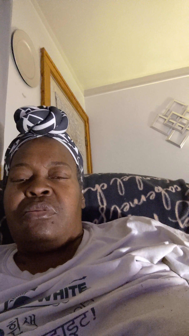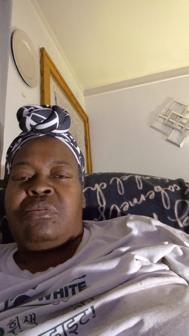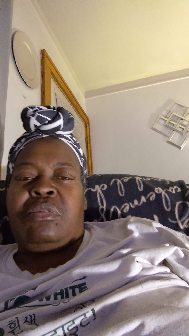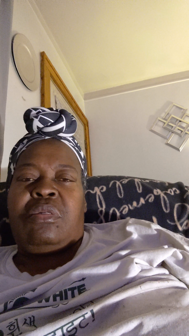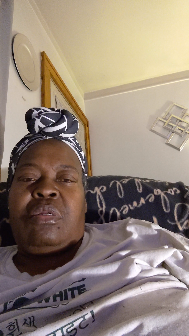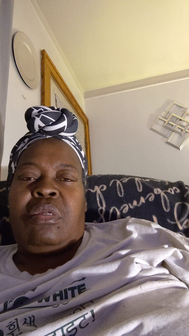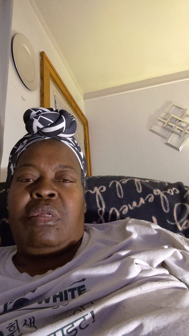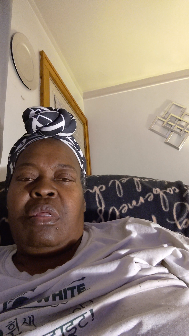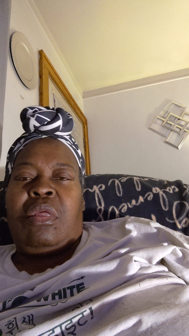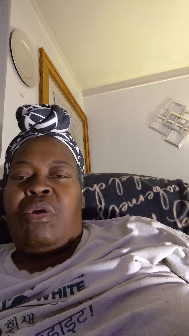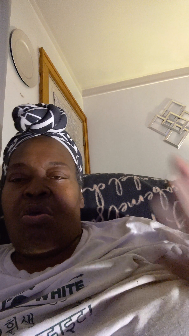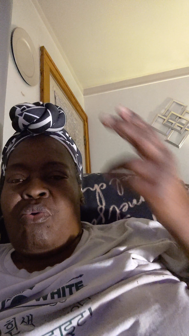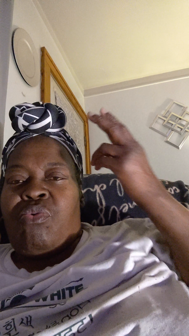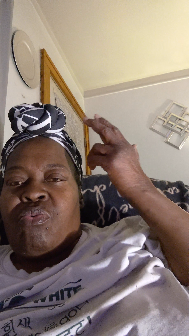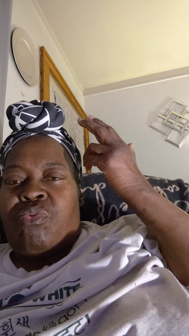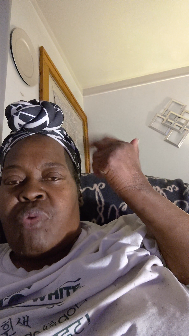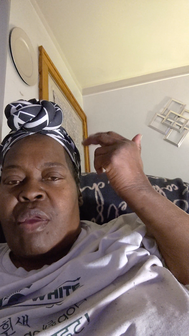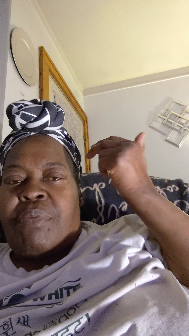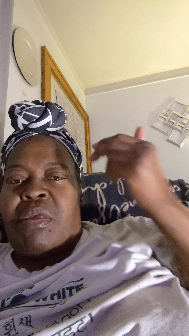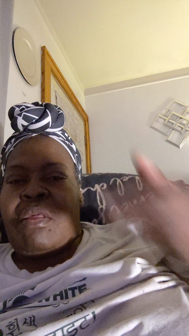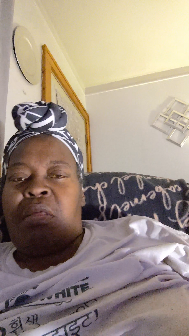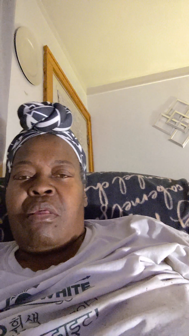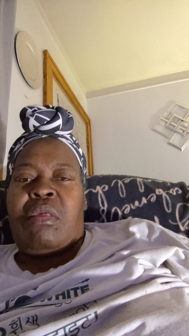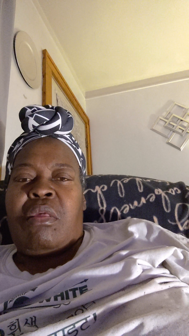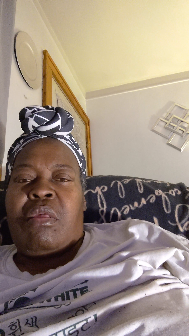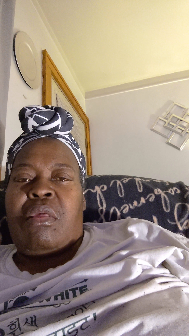rabbit